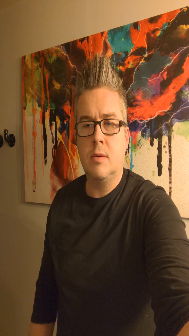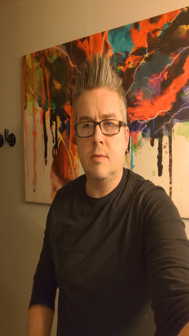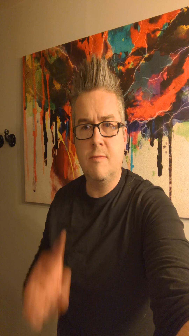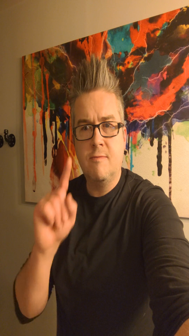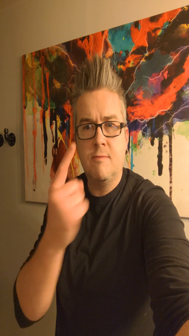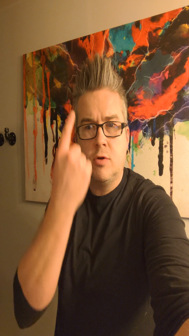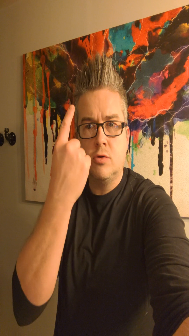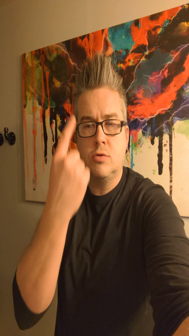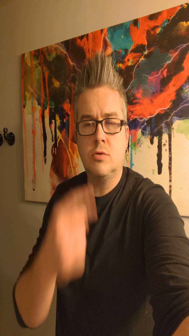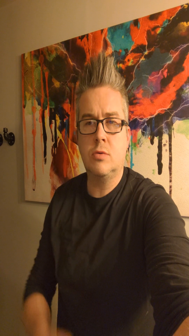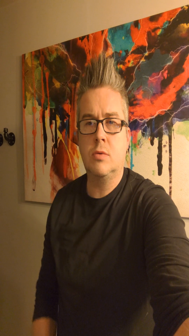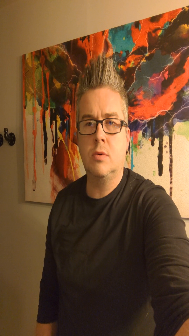first